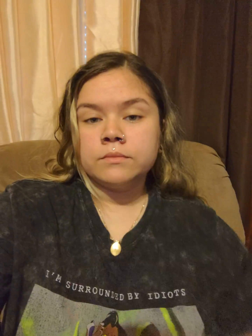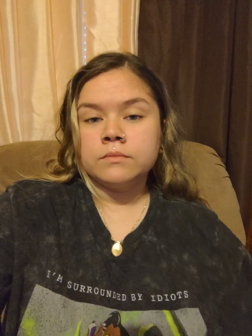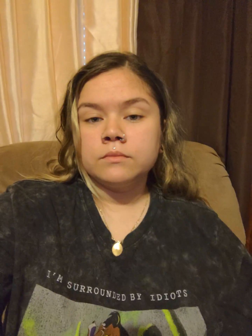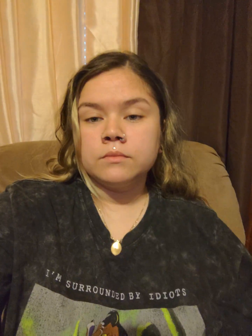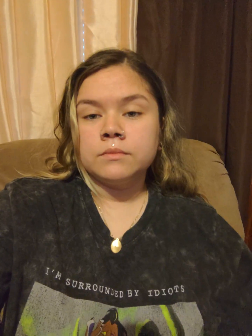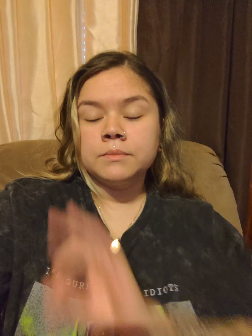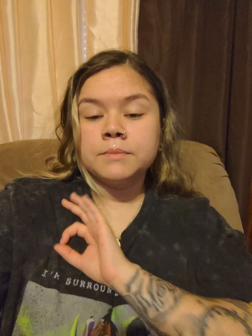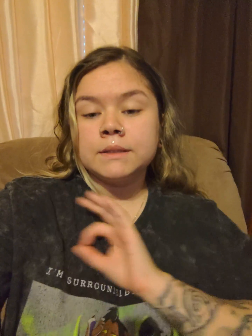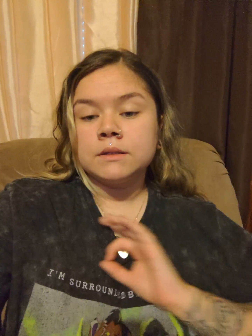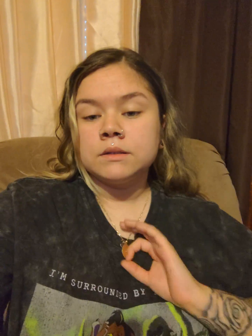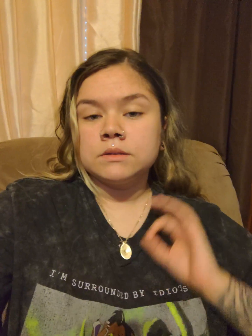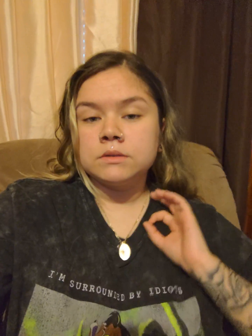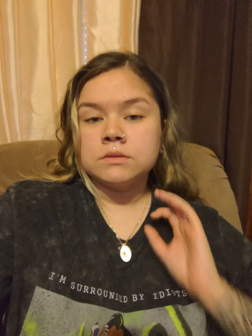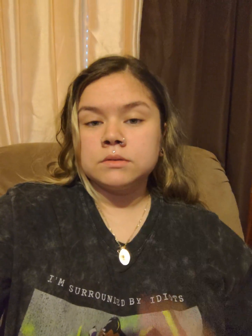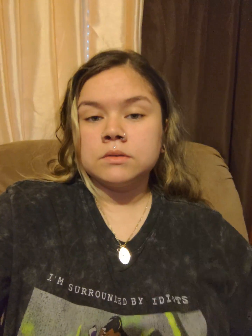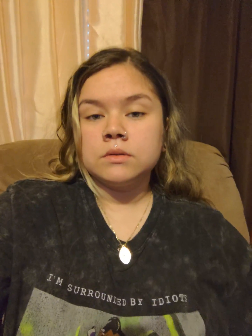beads